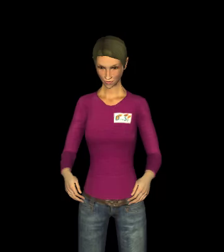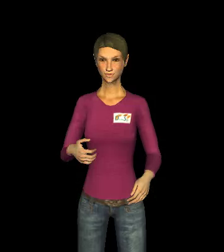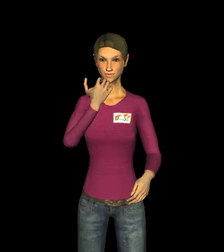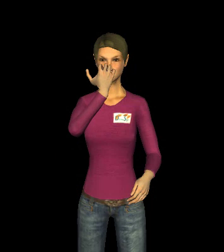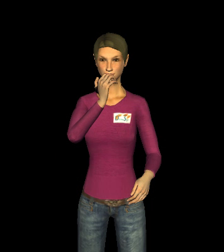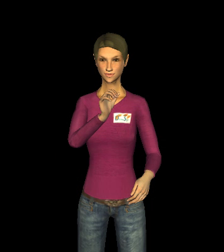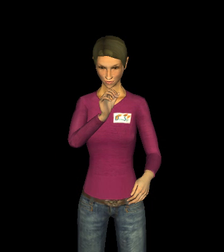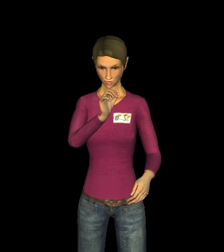حار